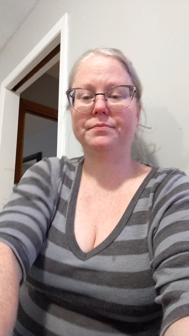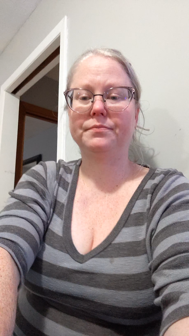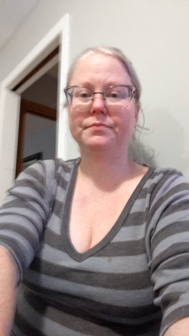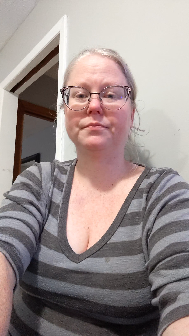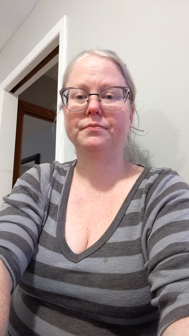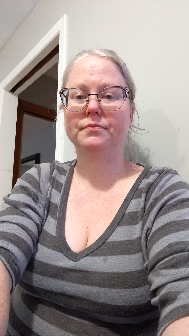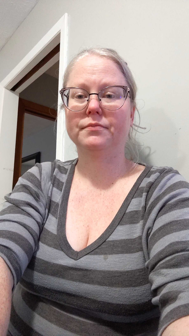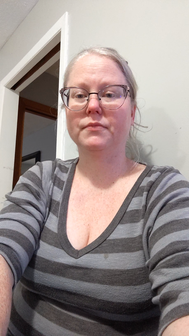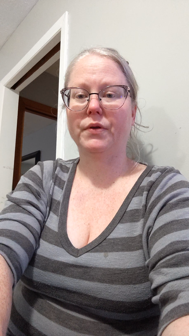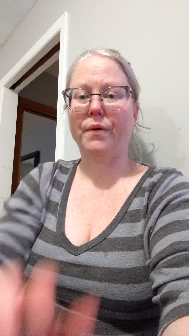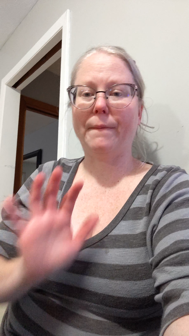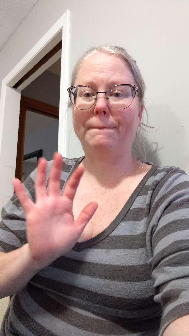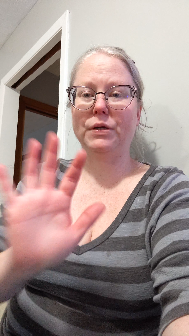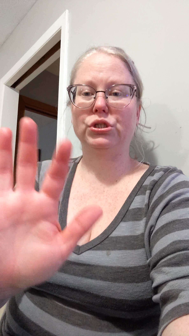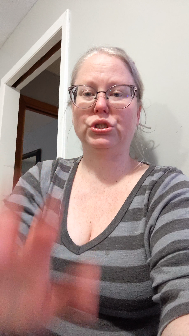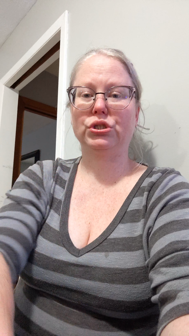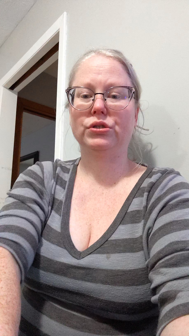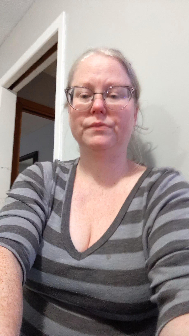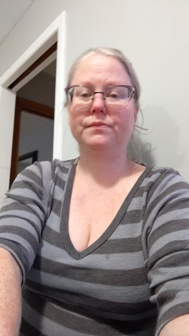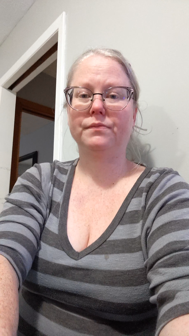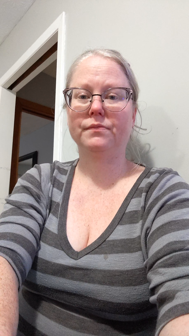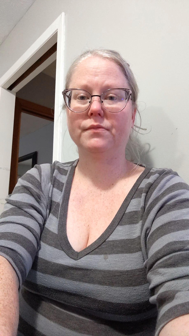push